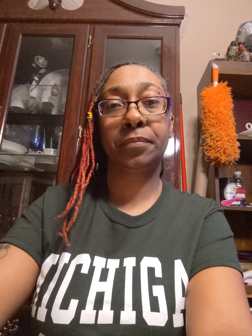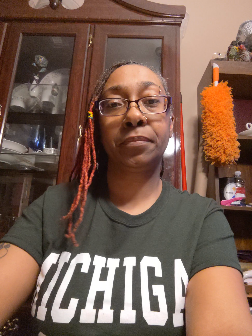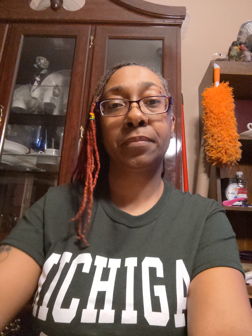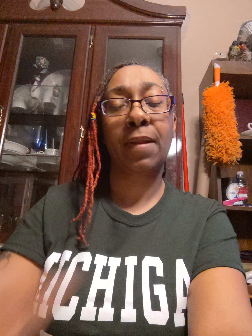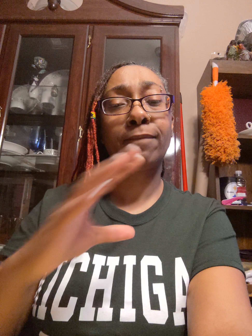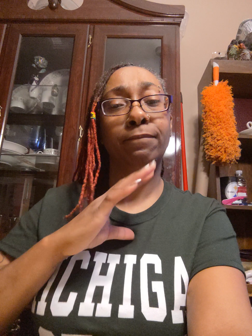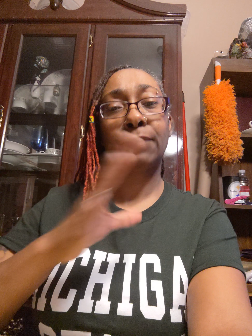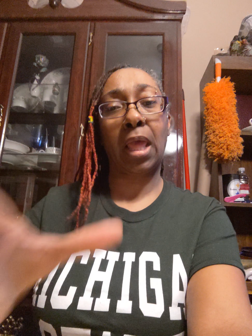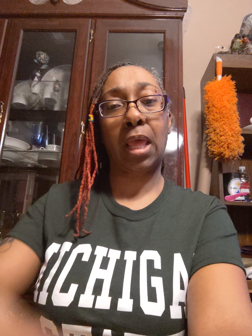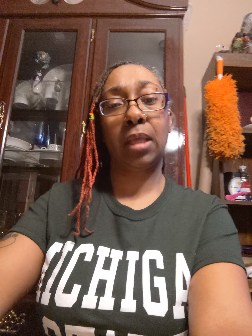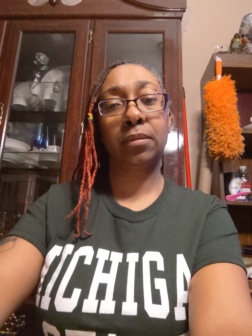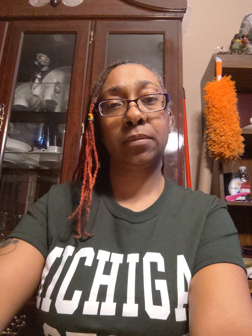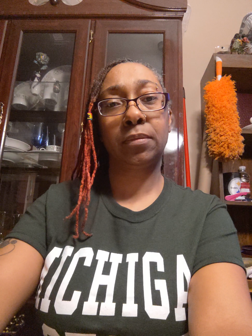fine